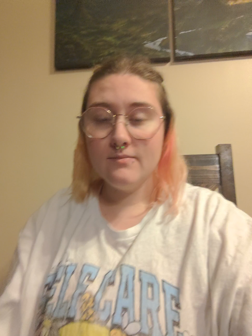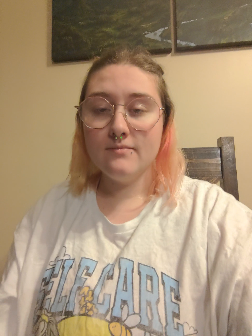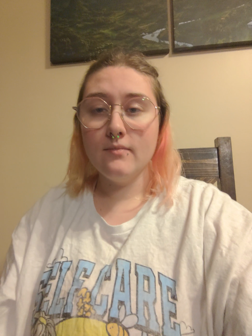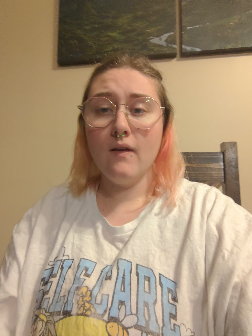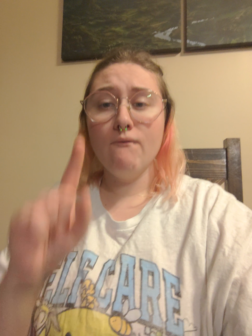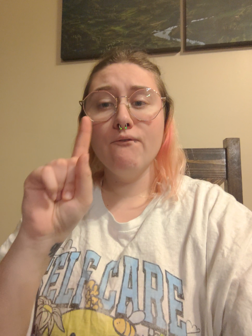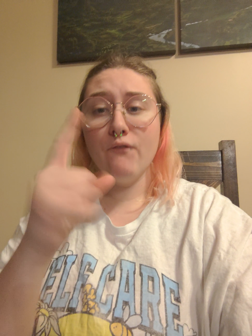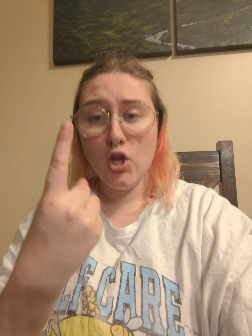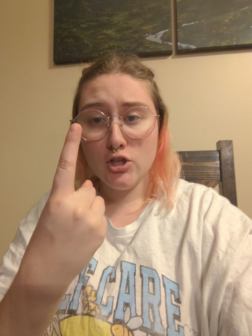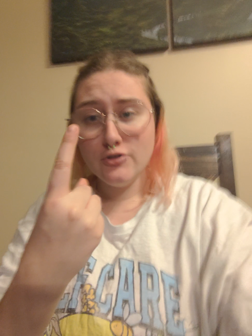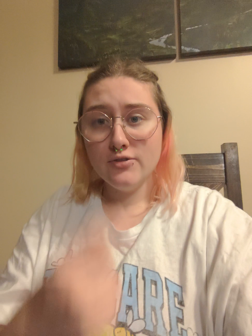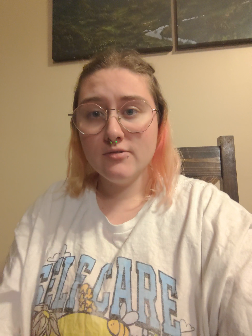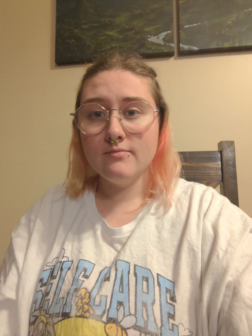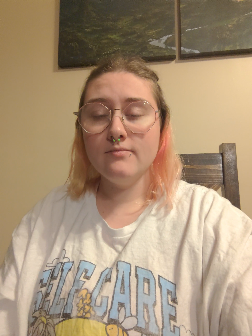first